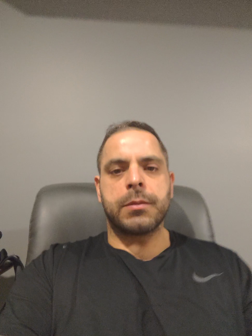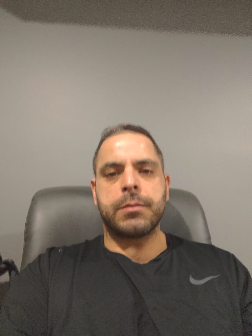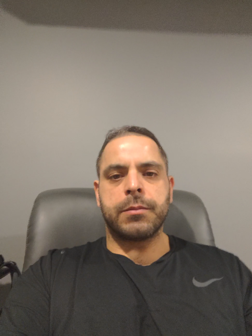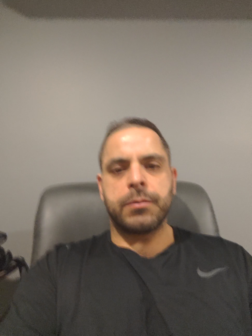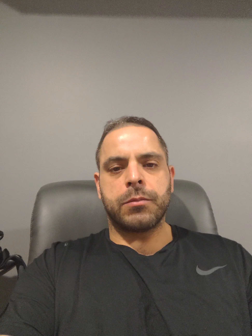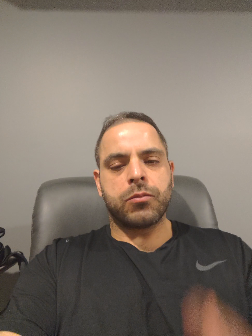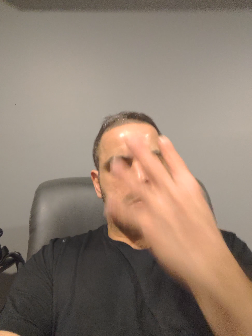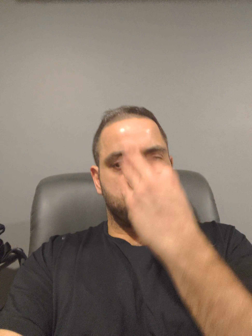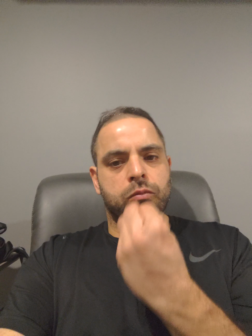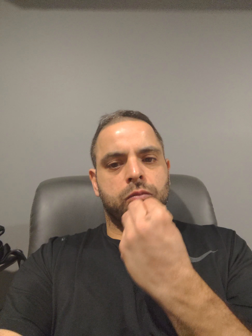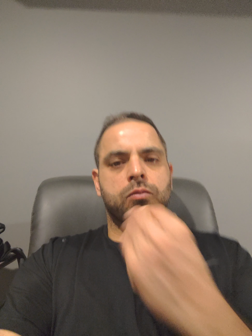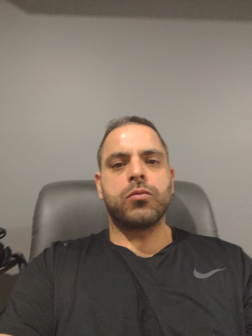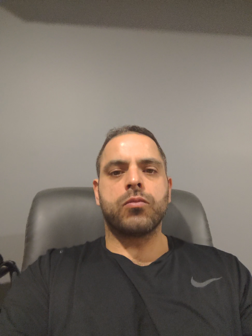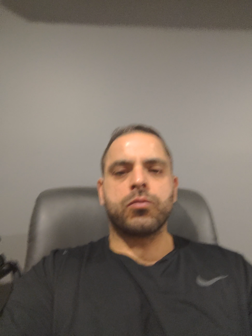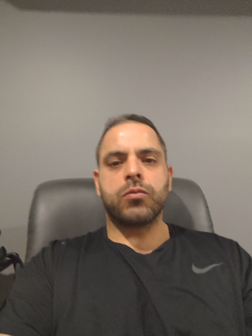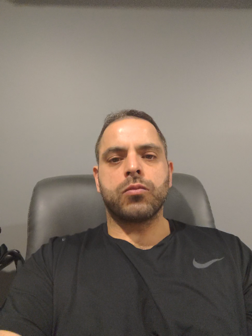sleep